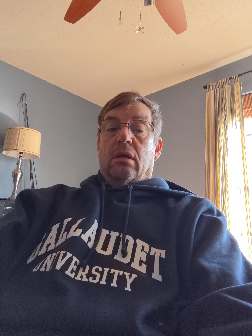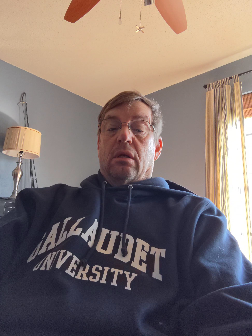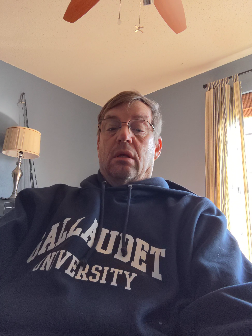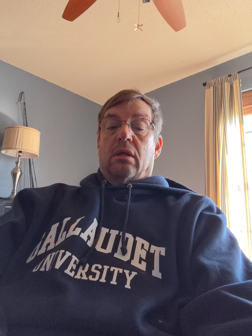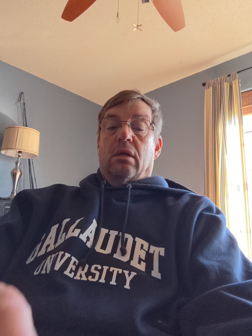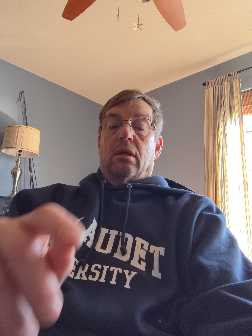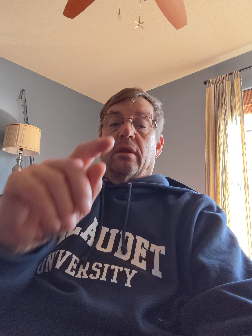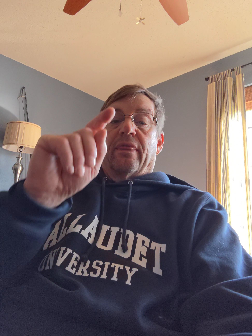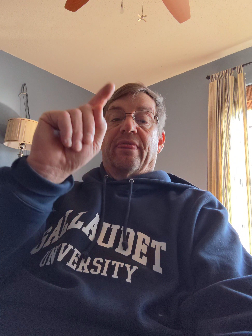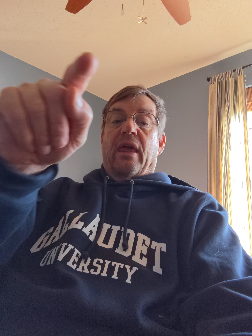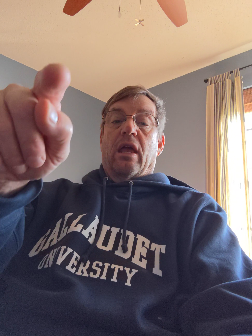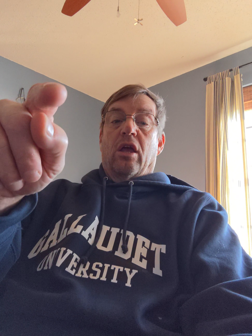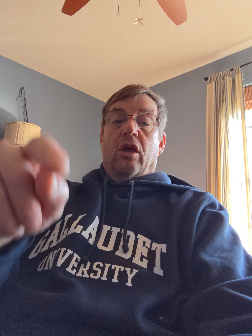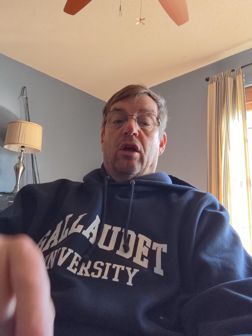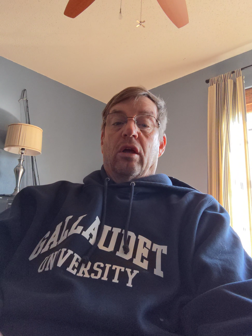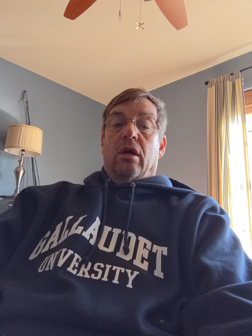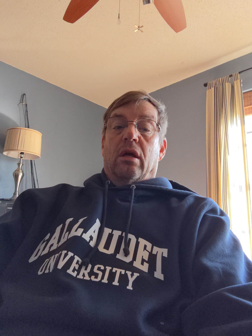there